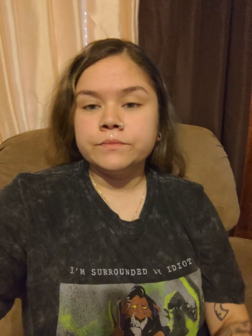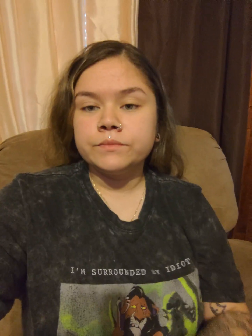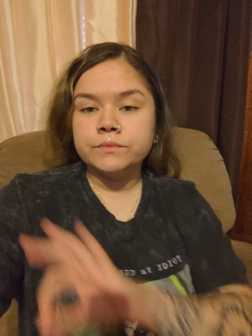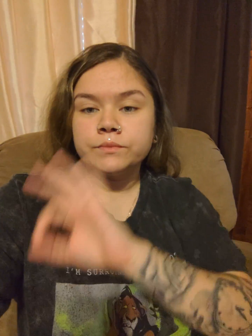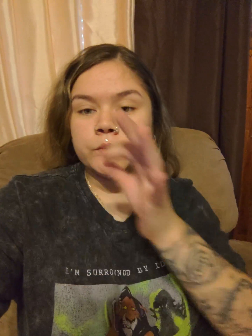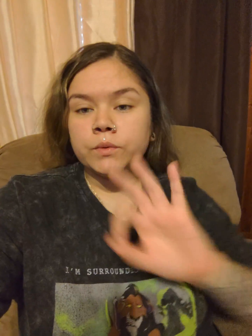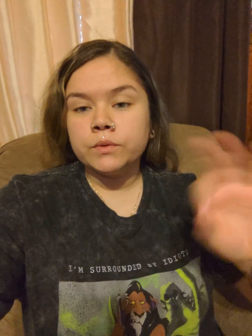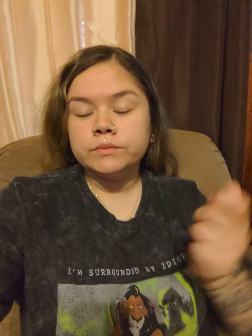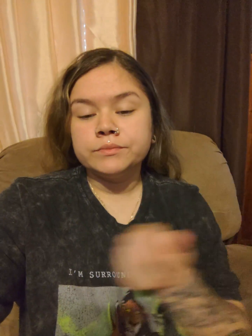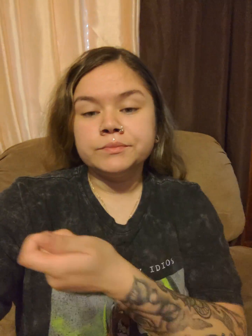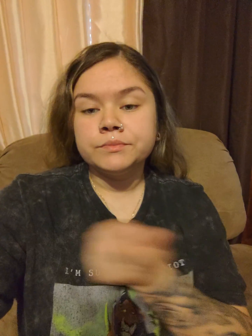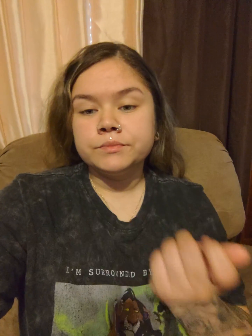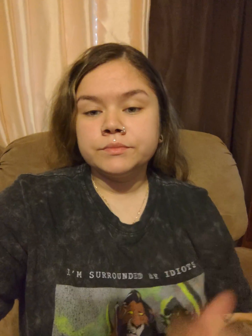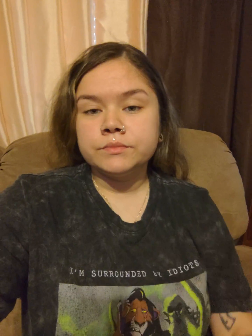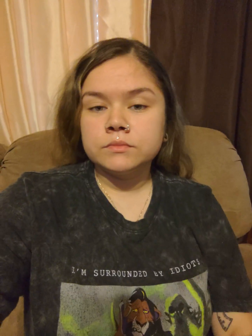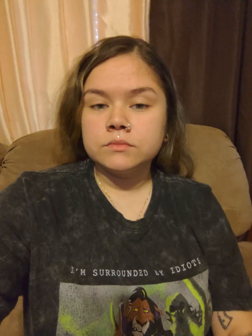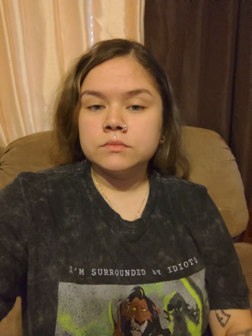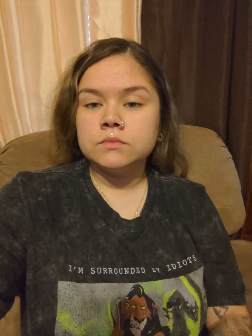hose